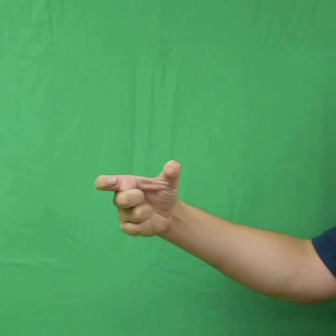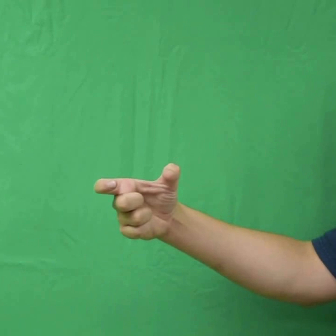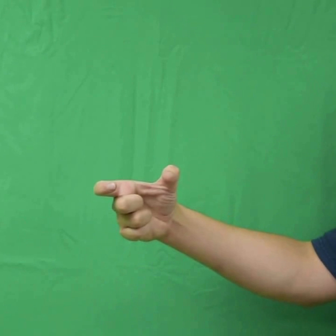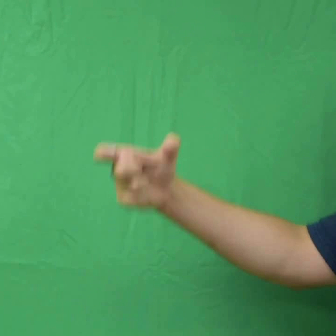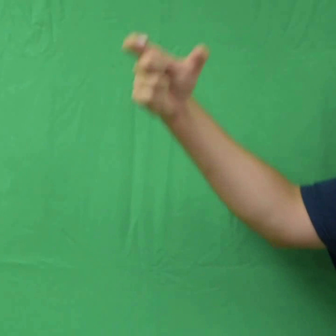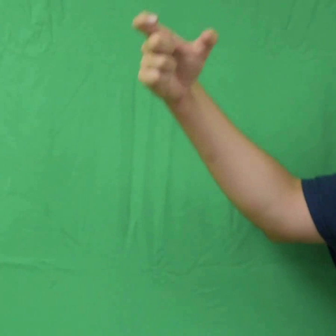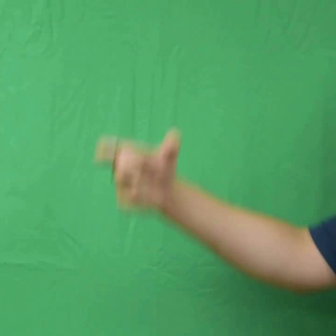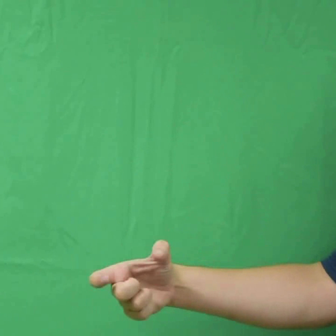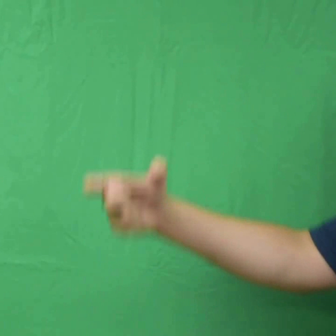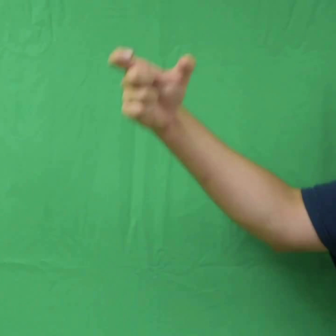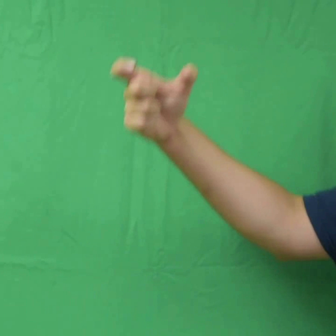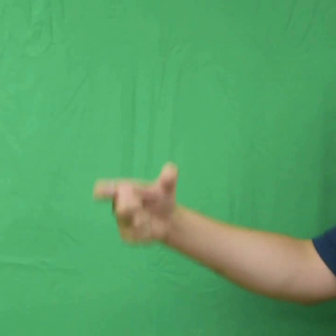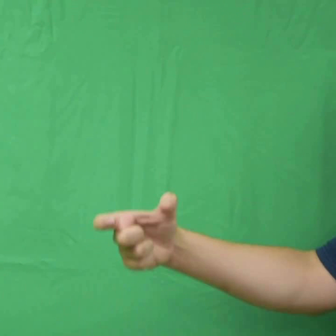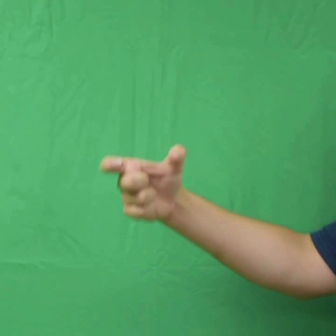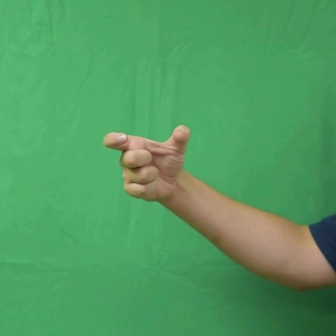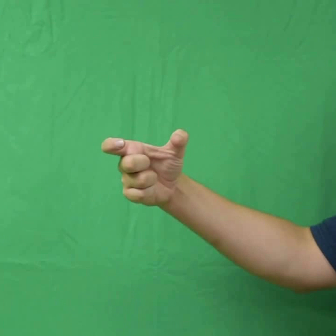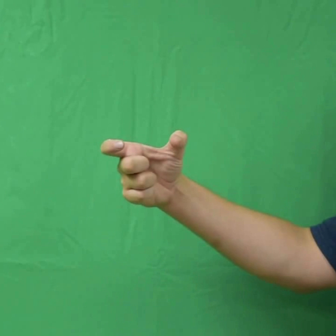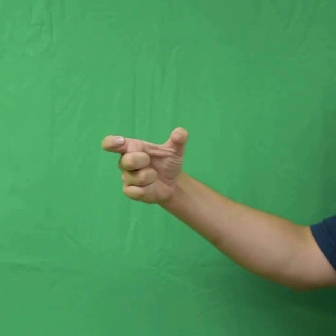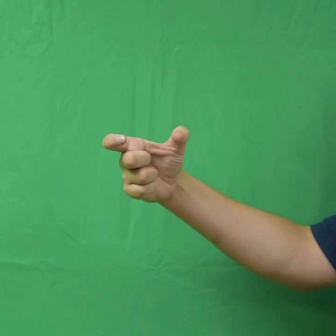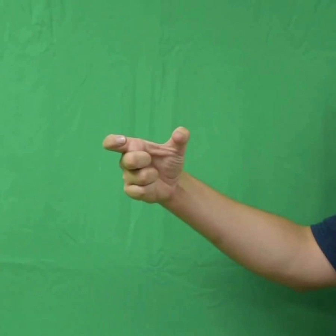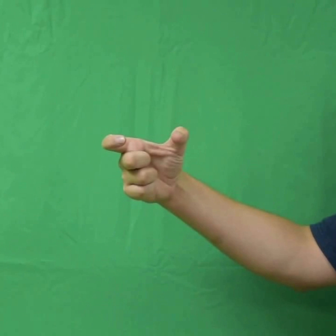Q